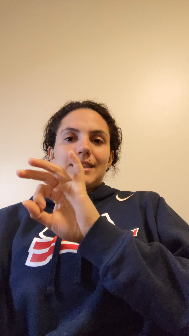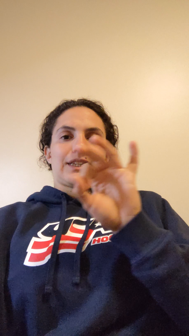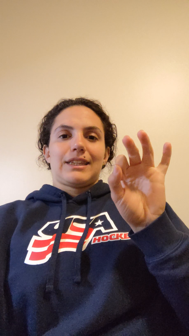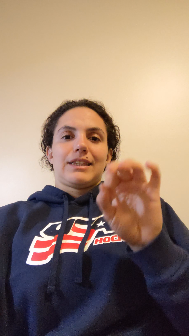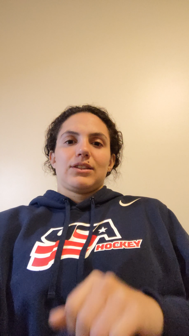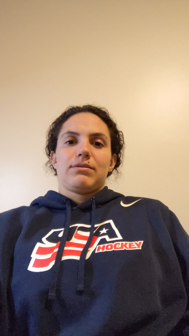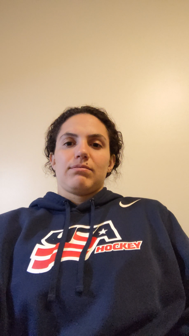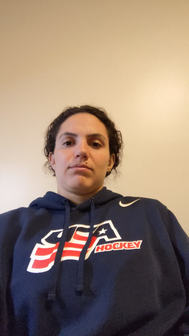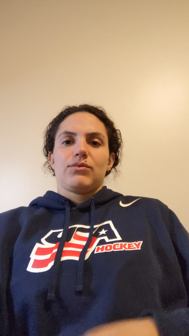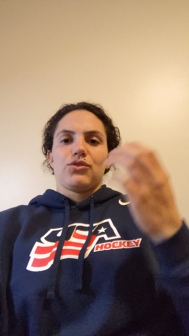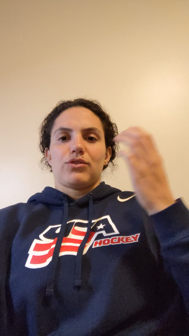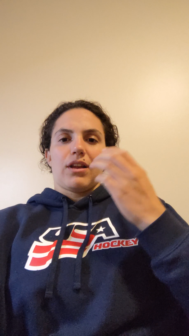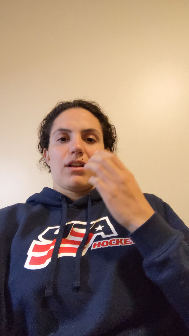shake